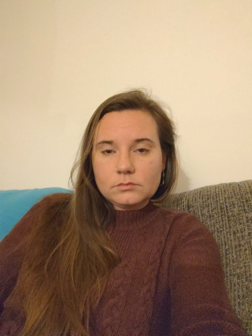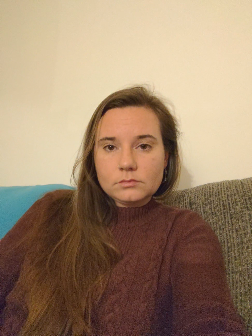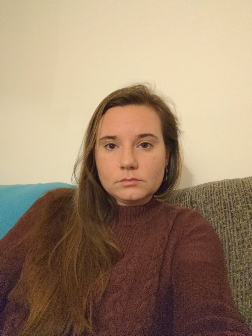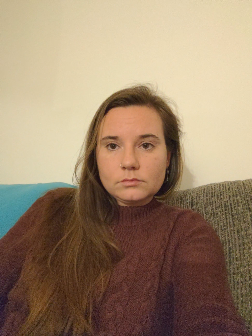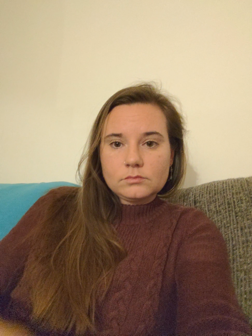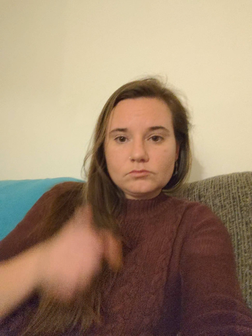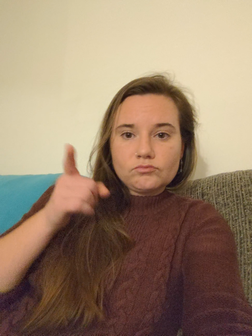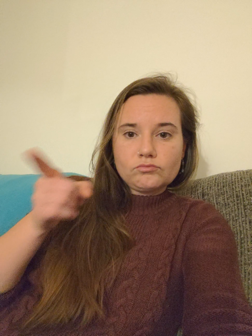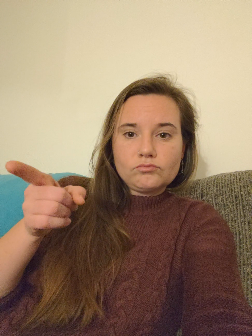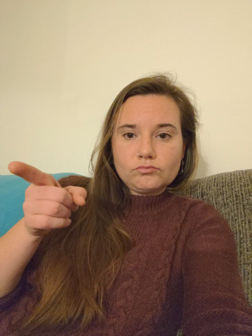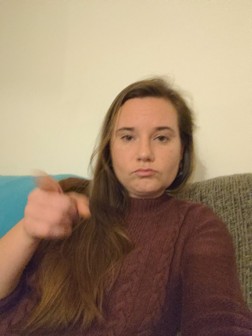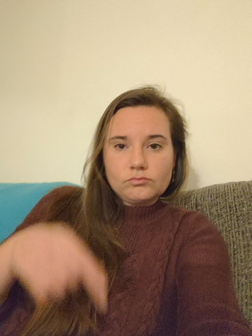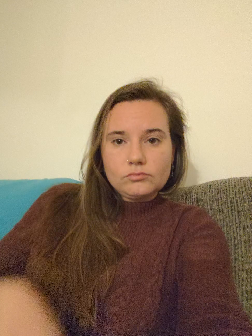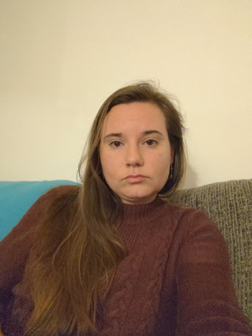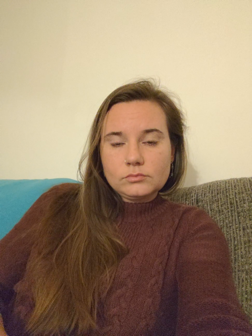he/she/it